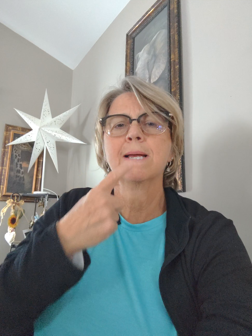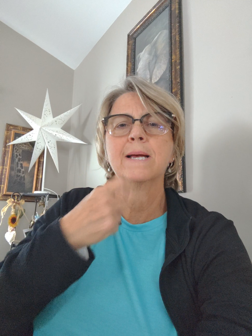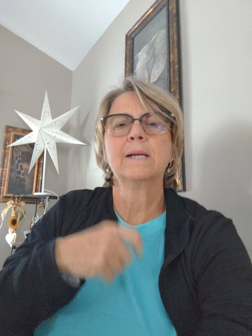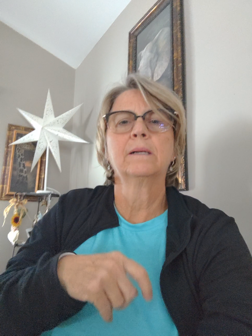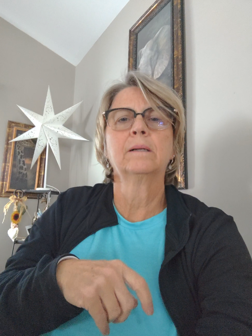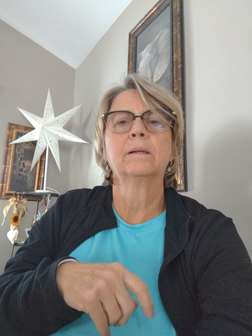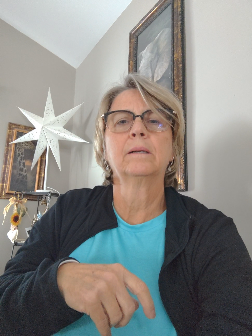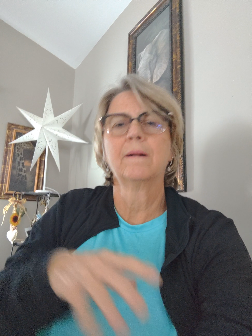red